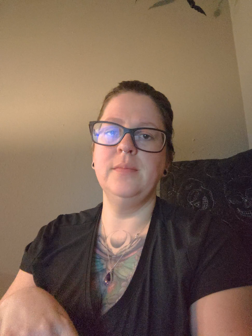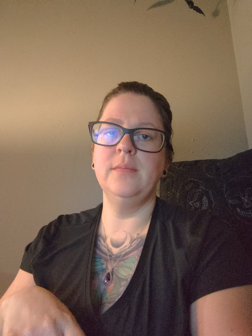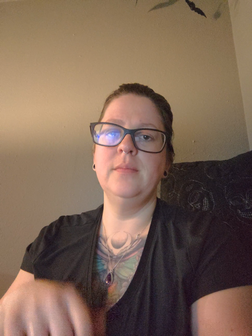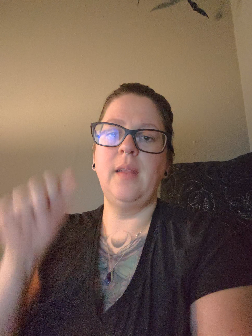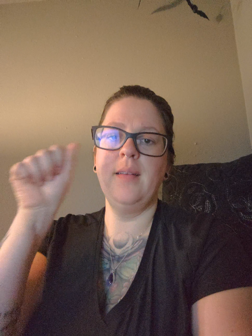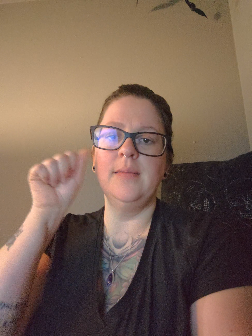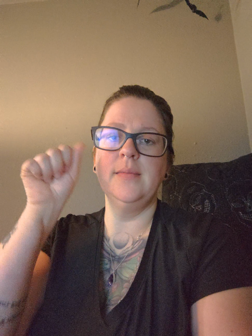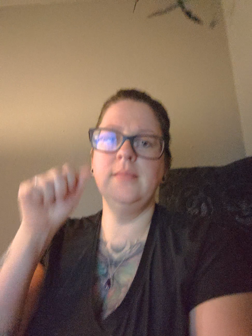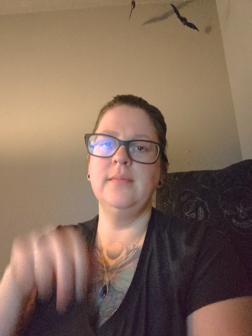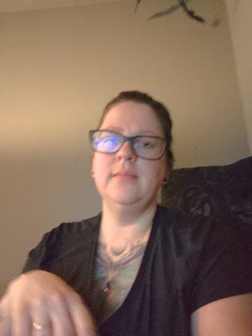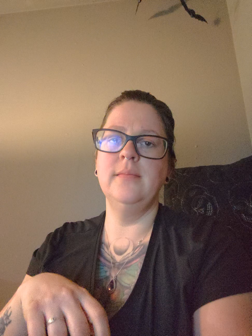aunt